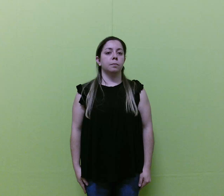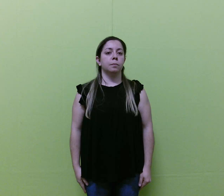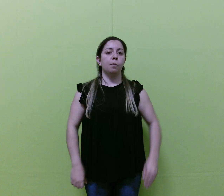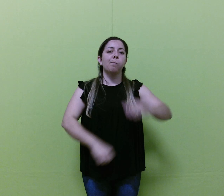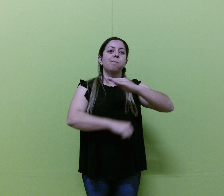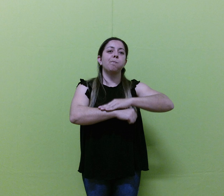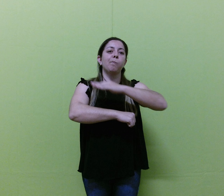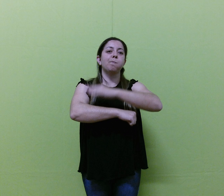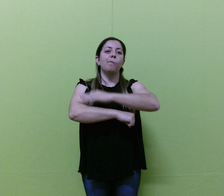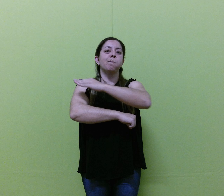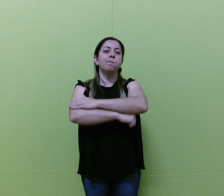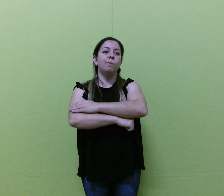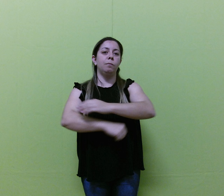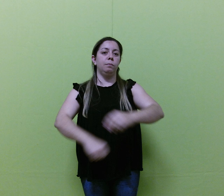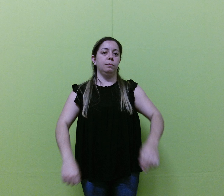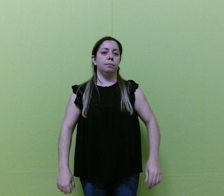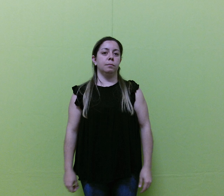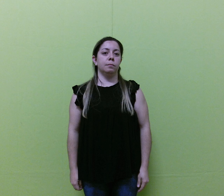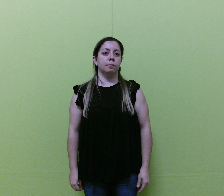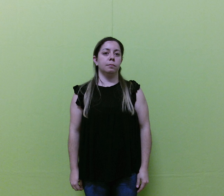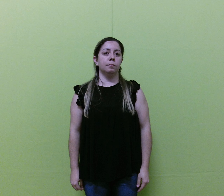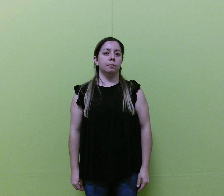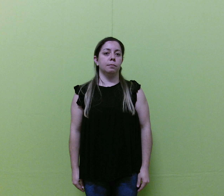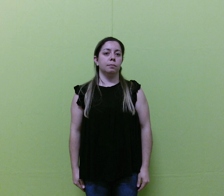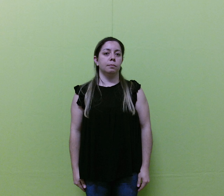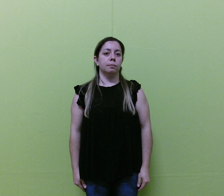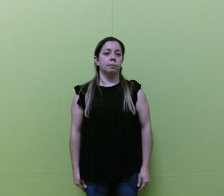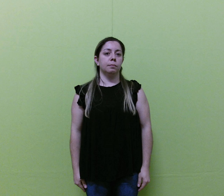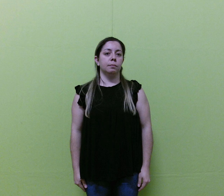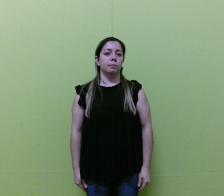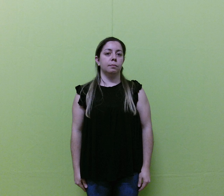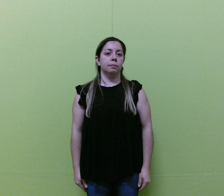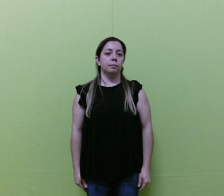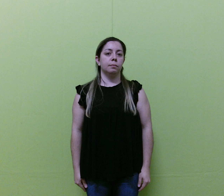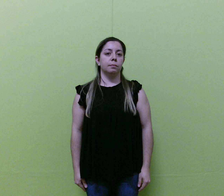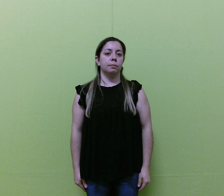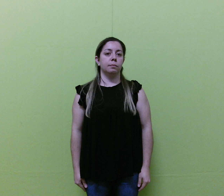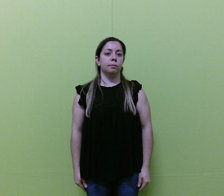sapo